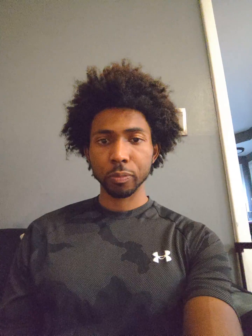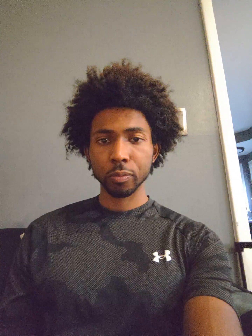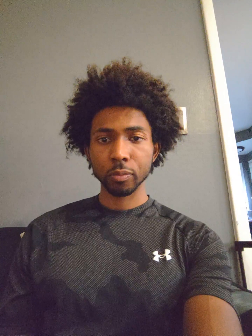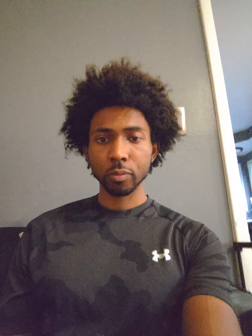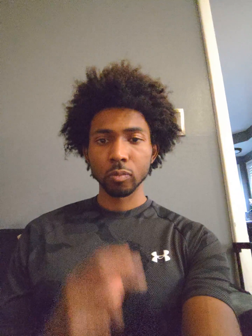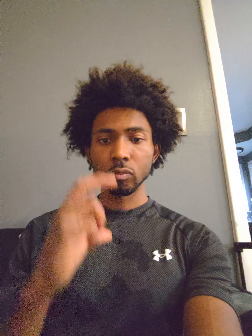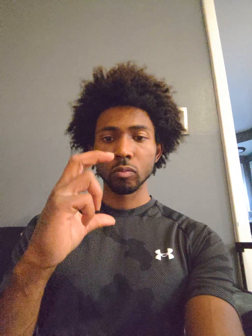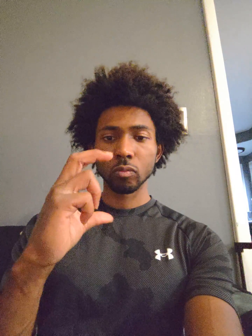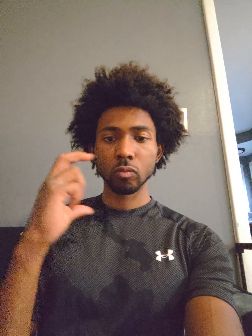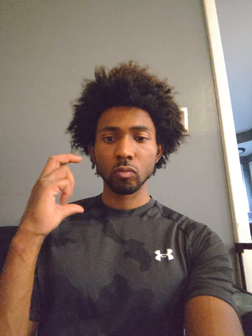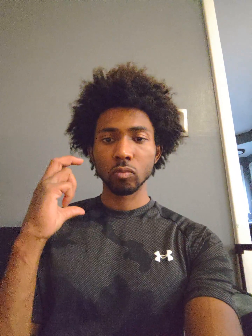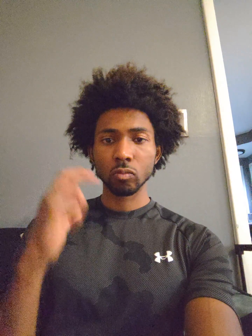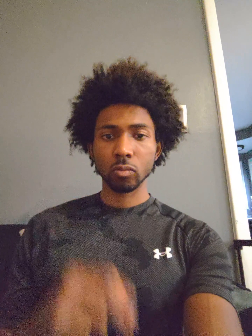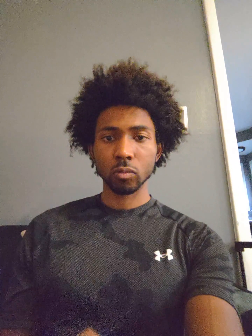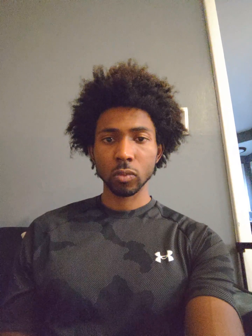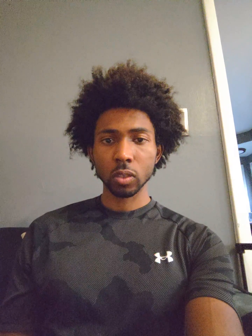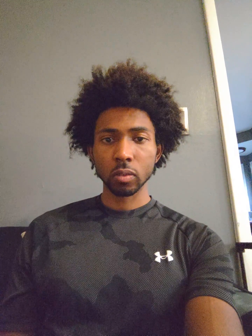bus